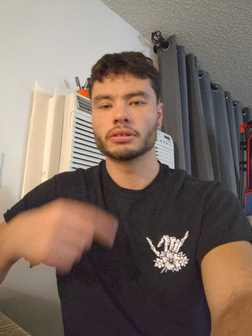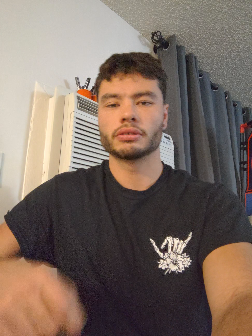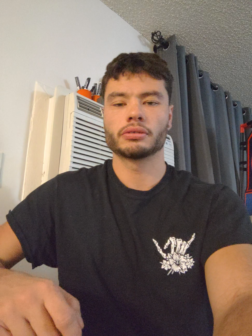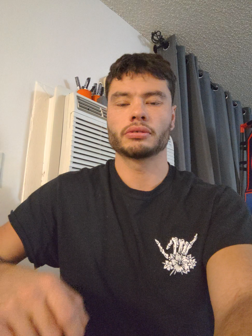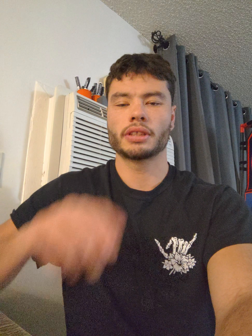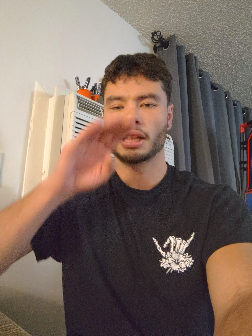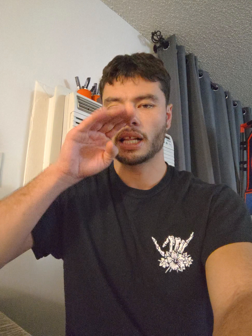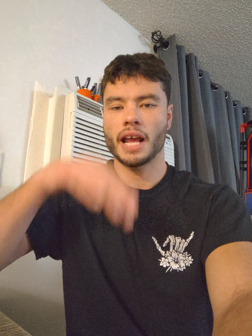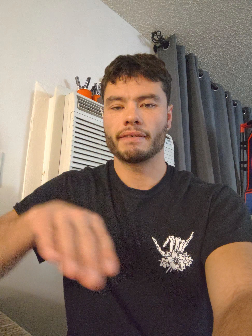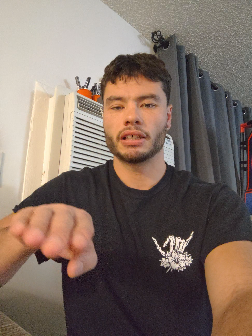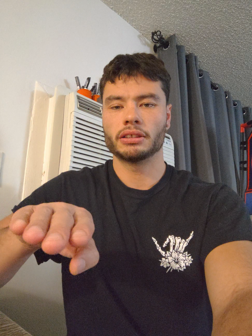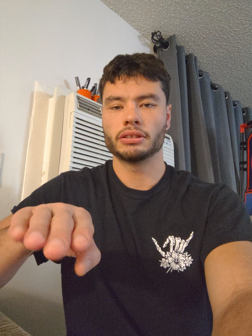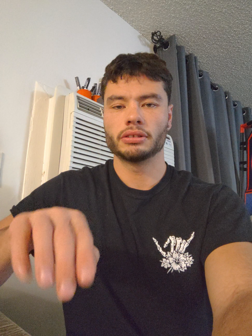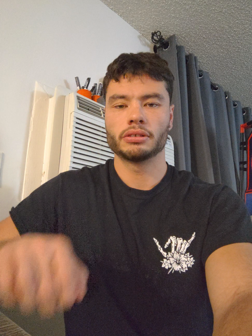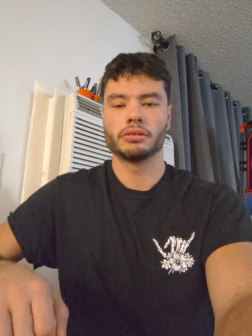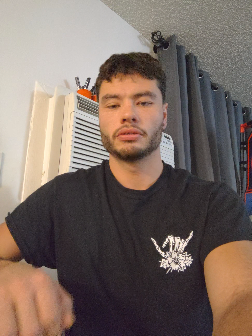elephant